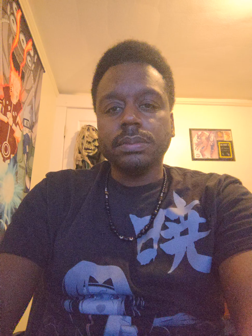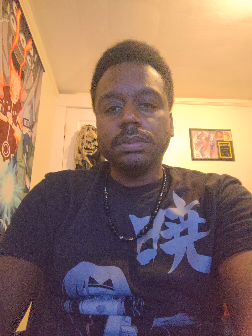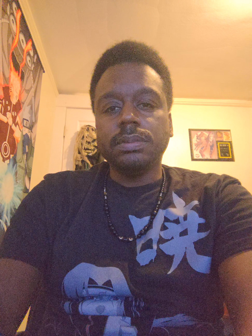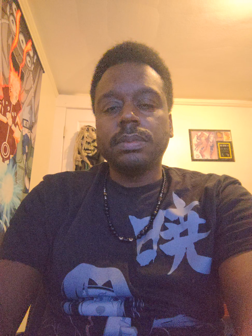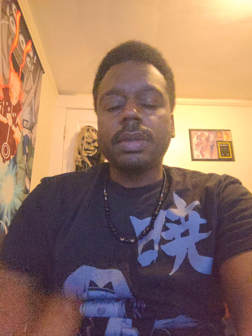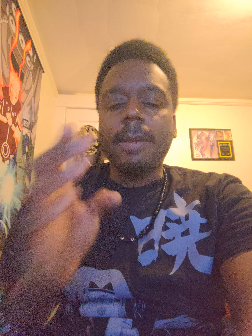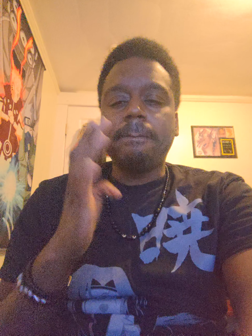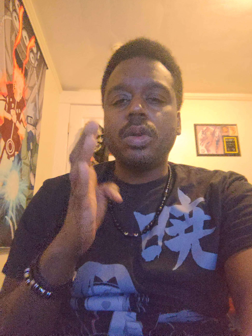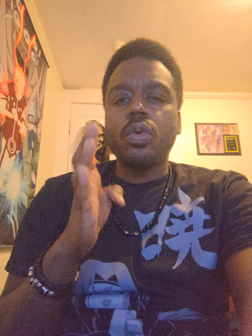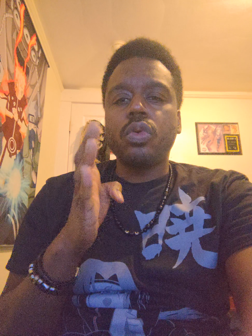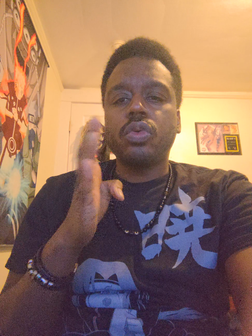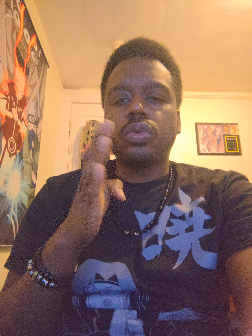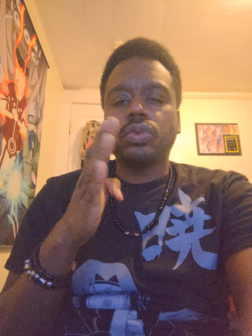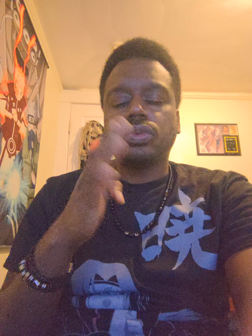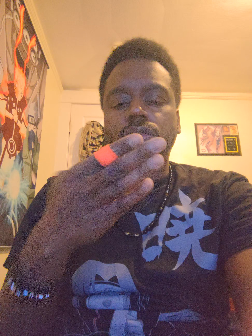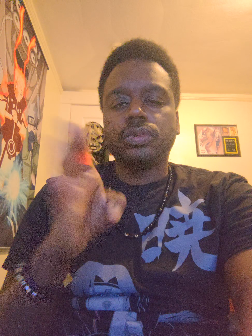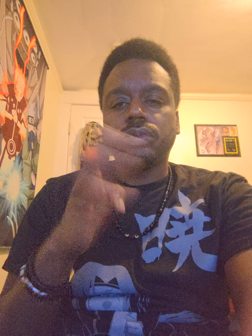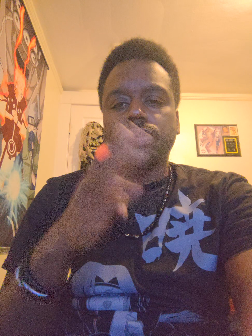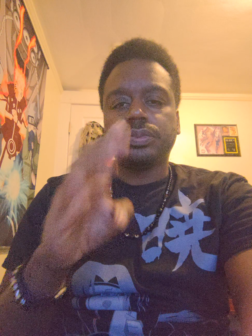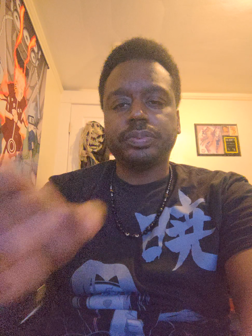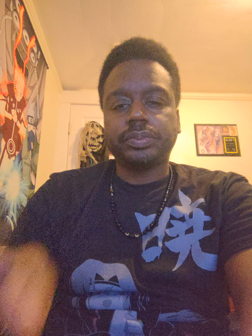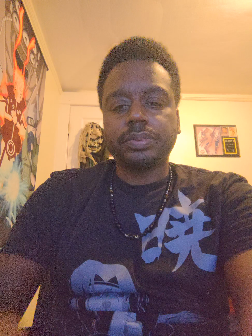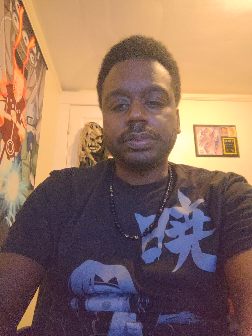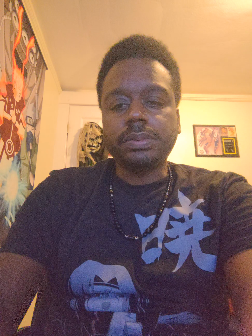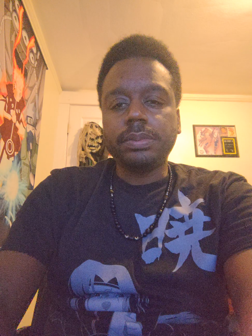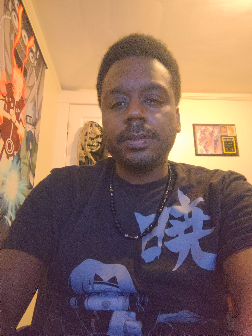blue